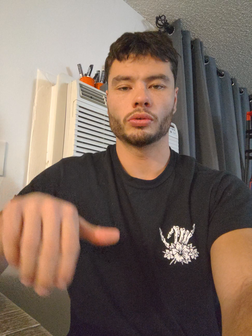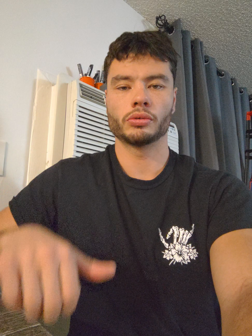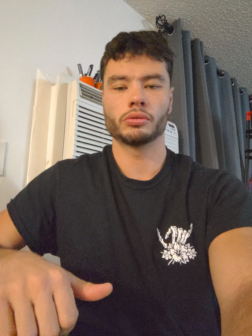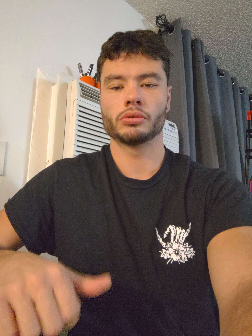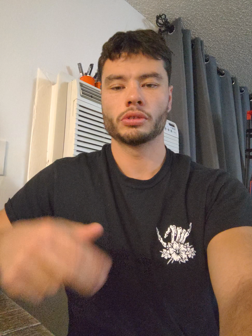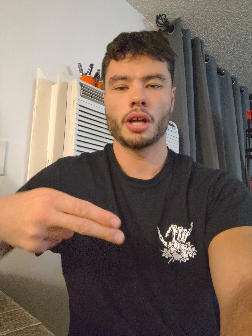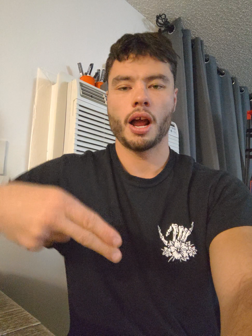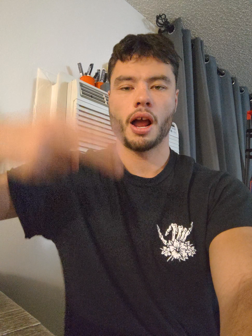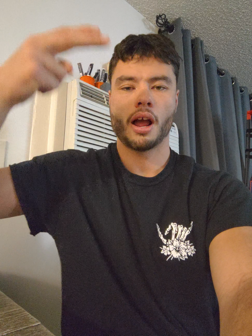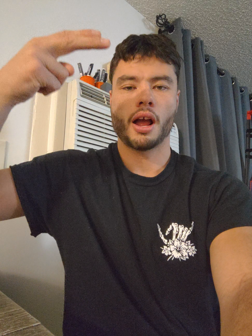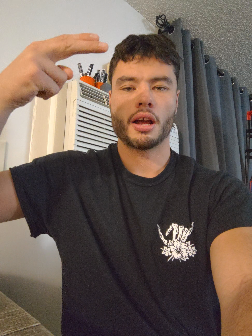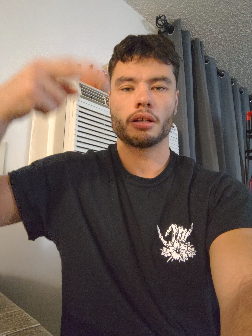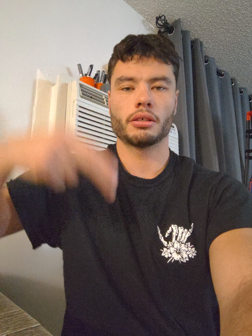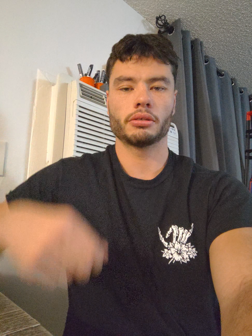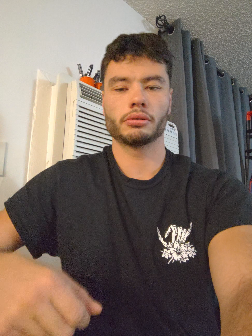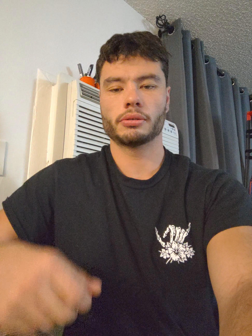high